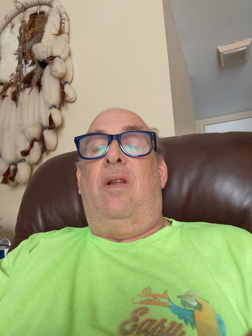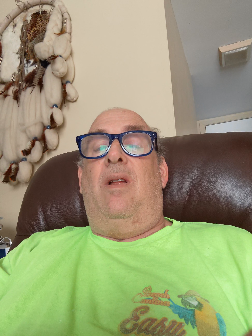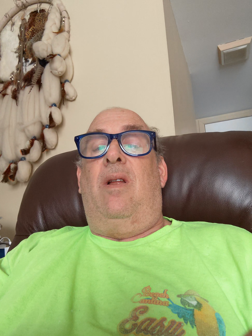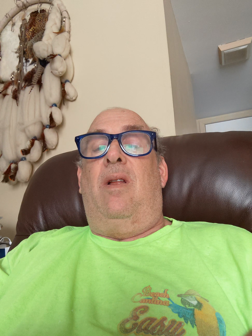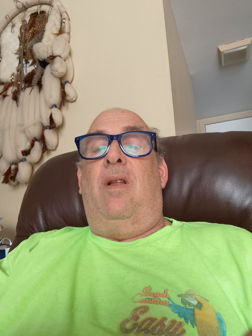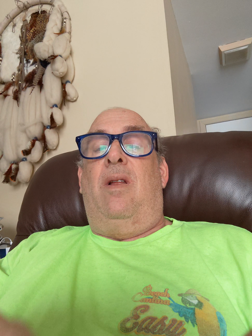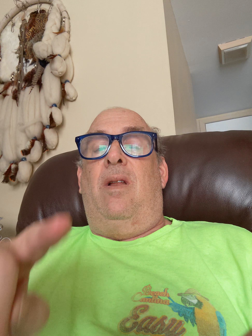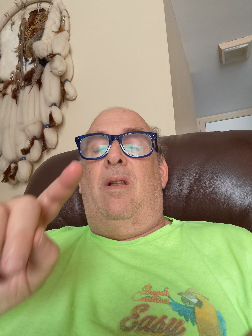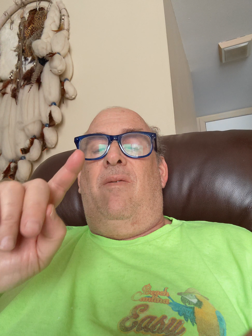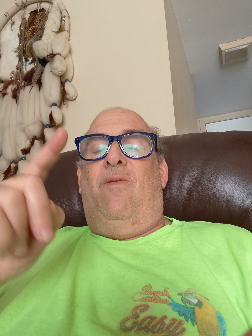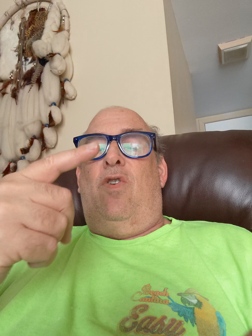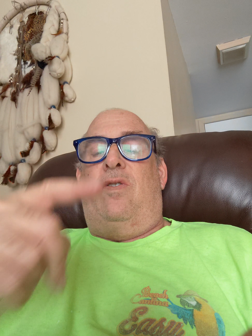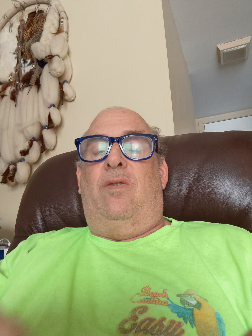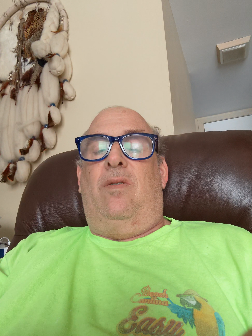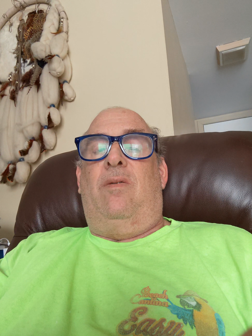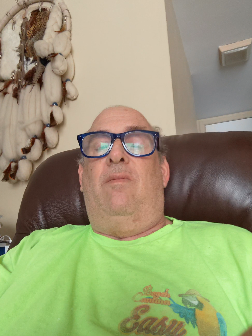first